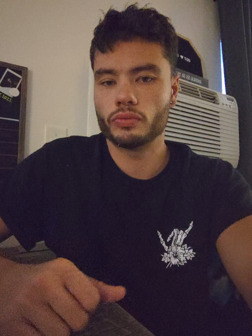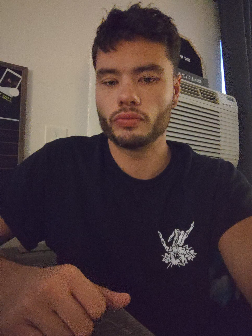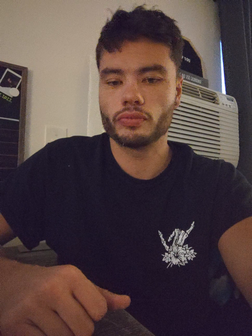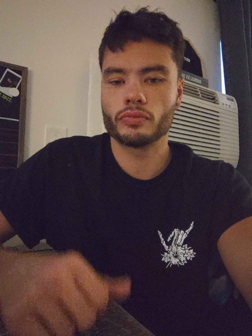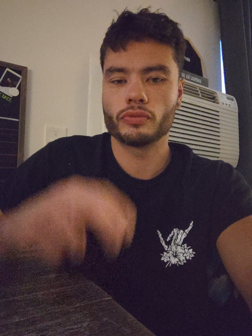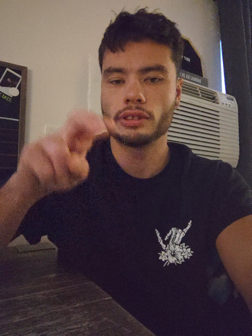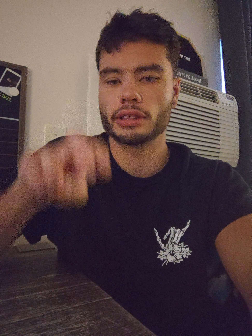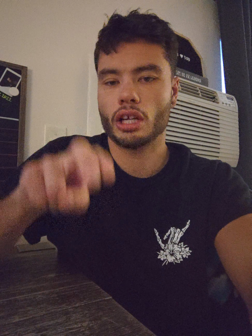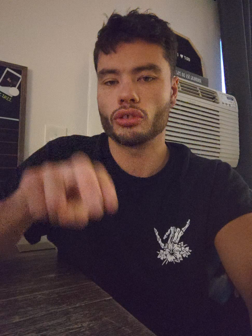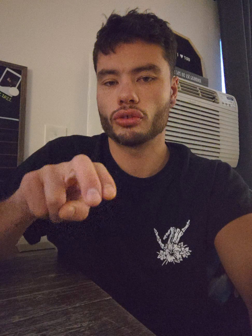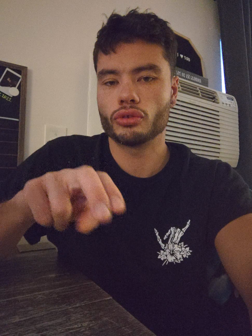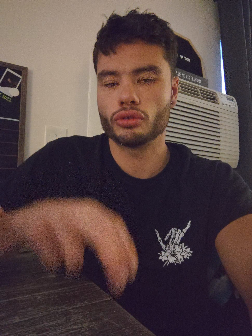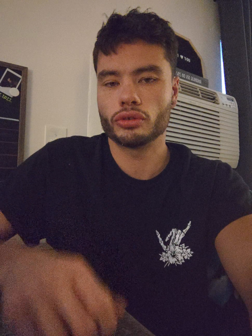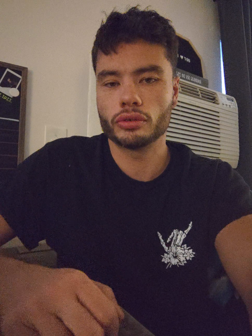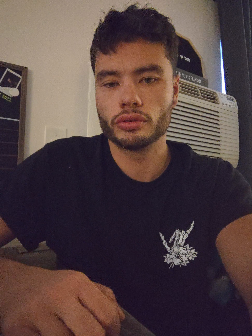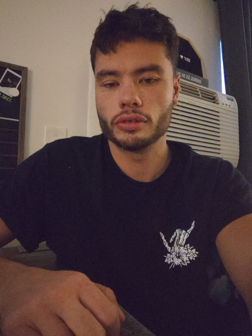chair